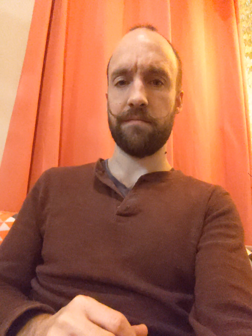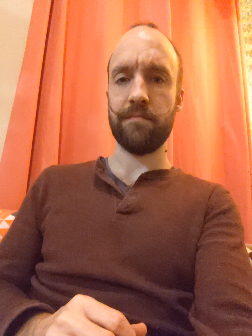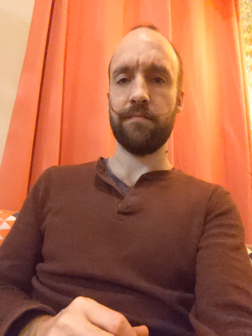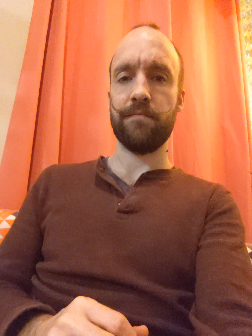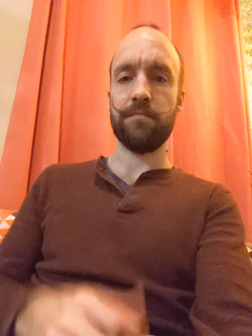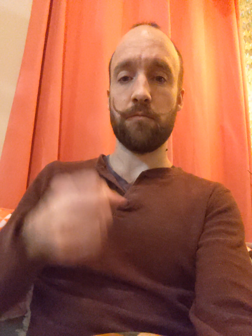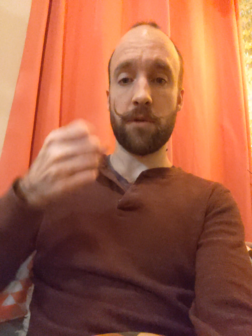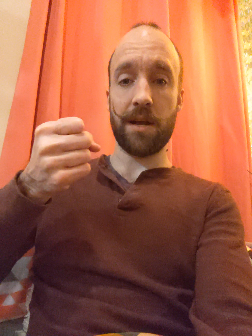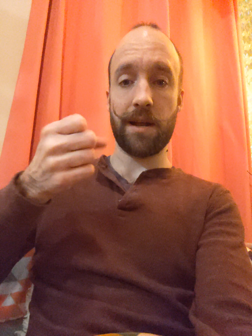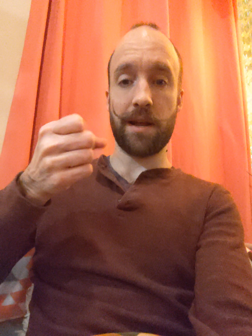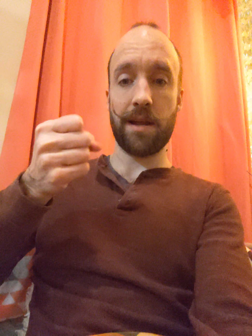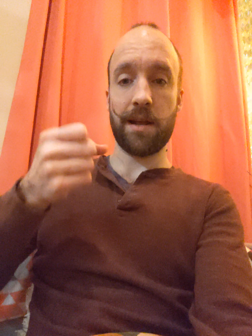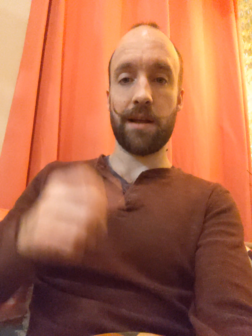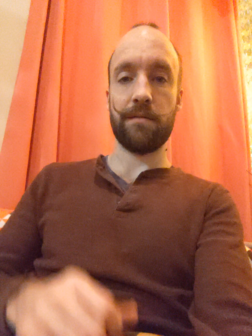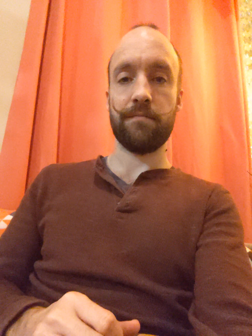milk